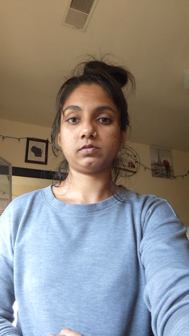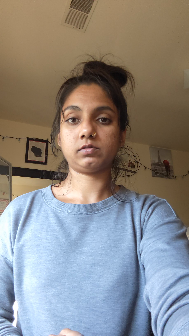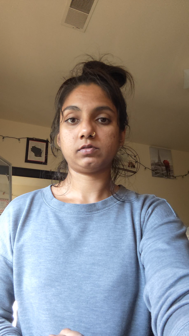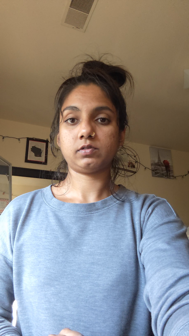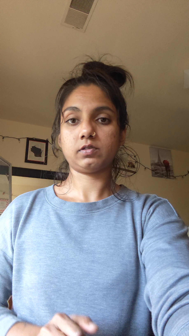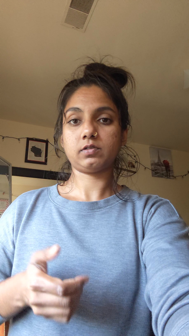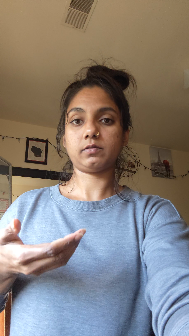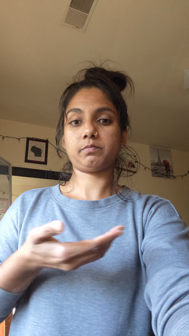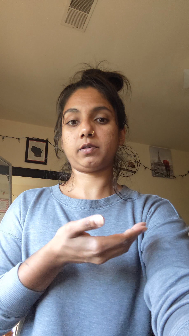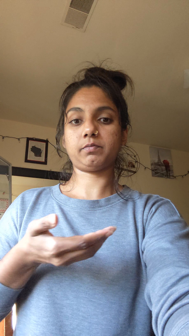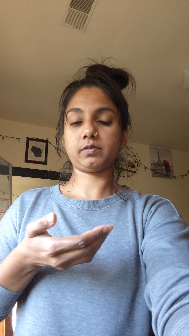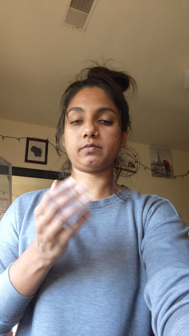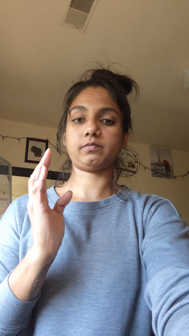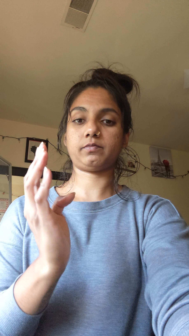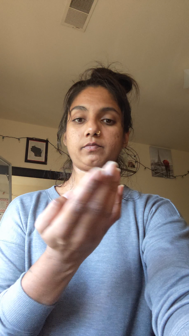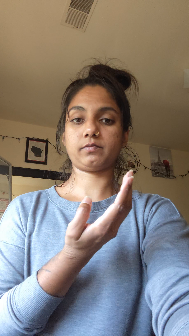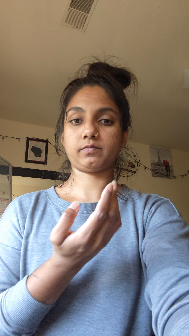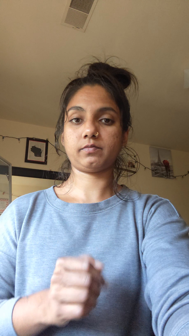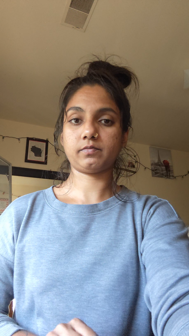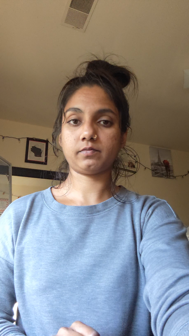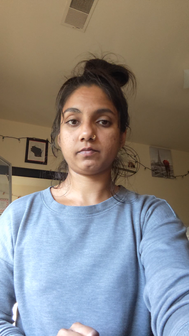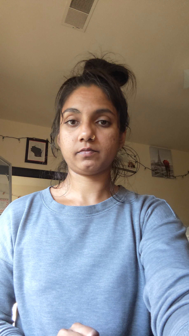crib